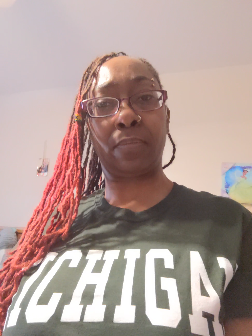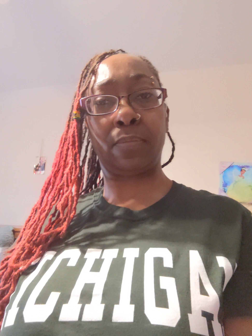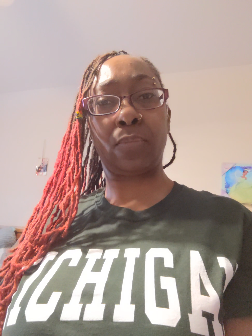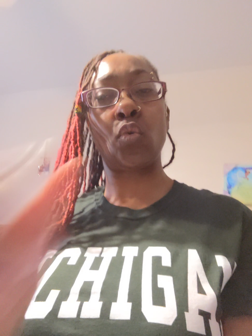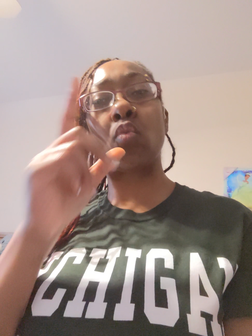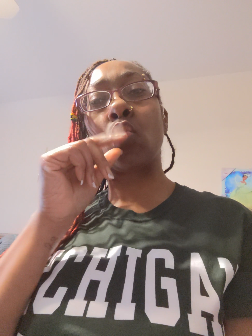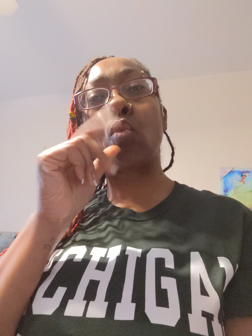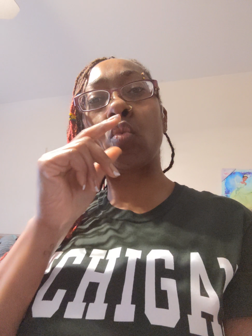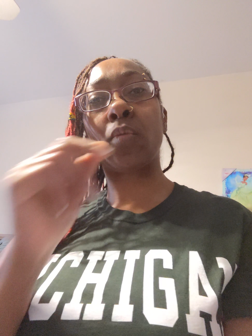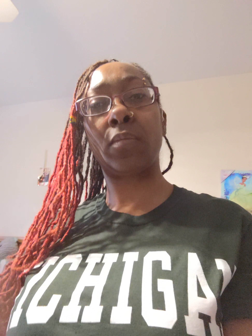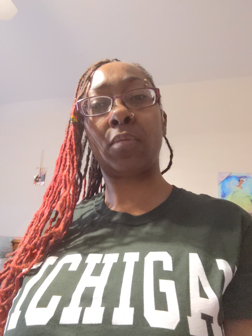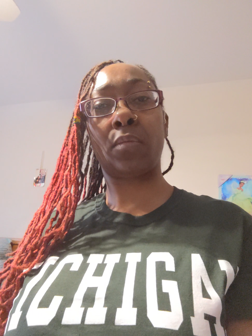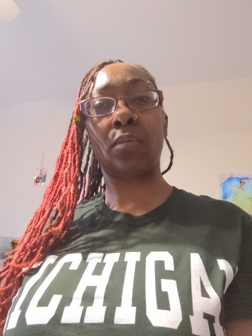who